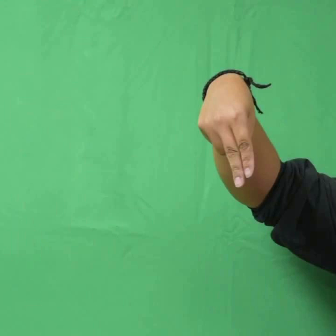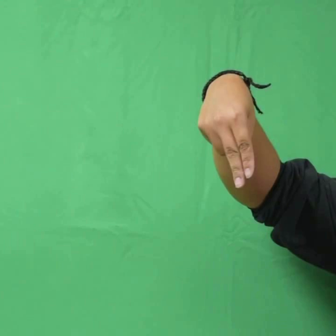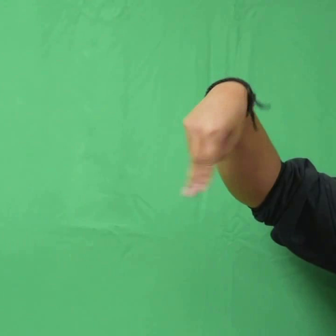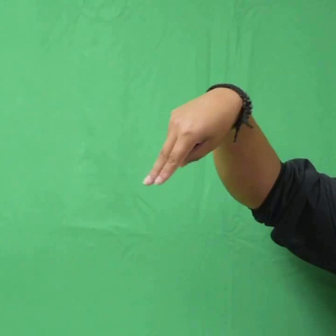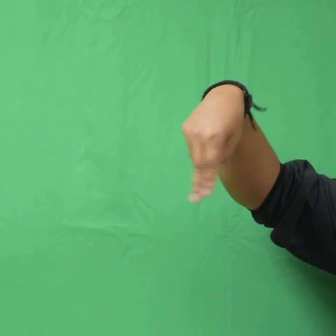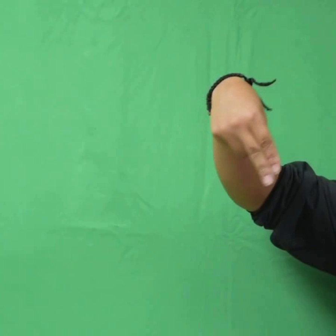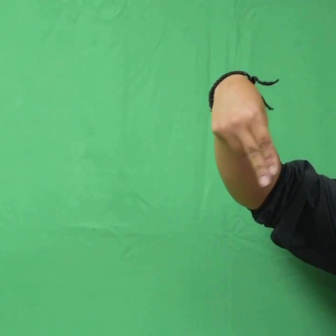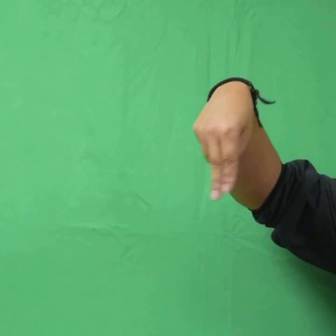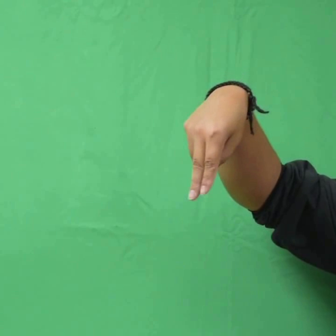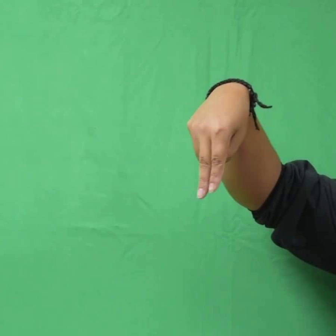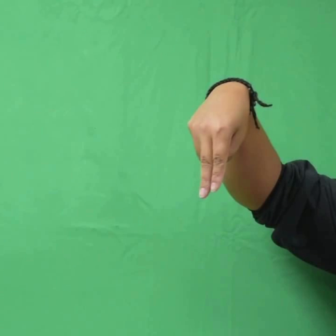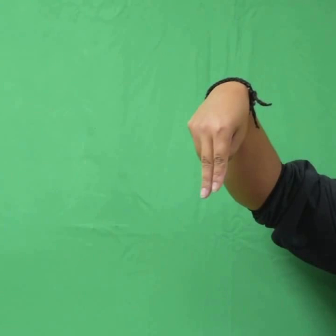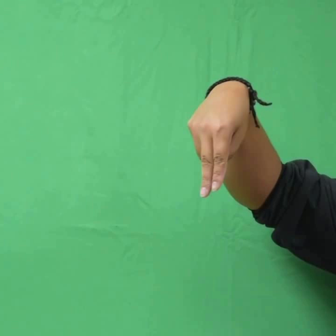Ñ